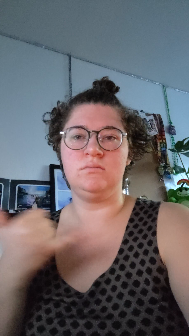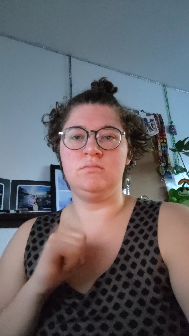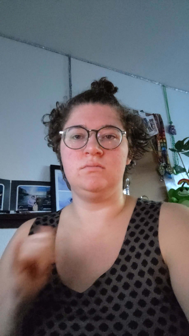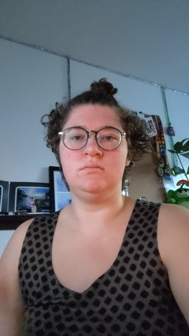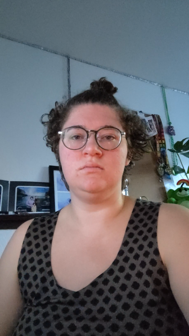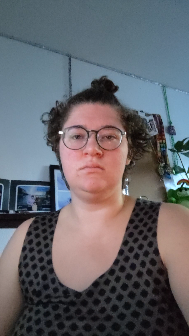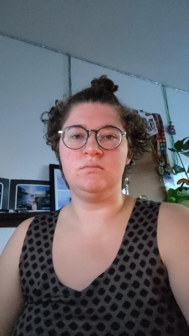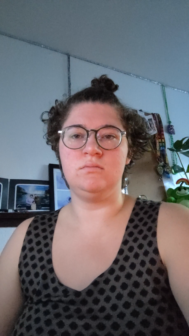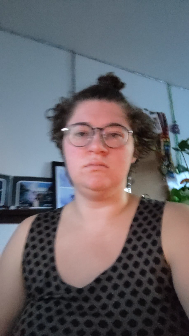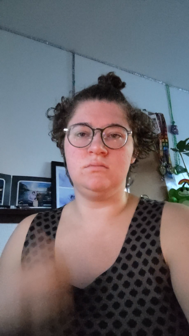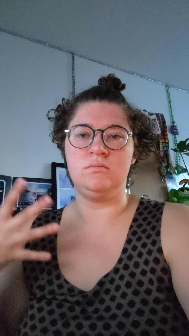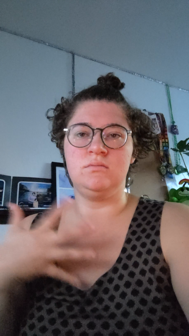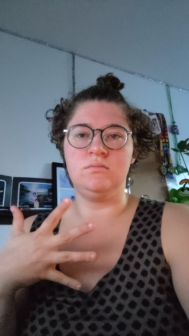scared